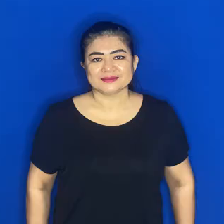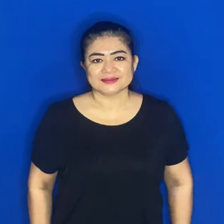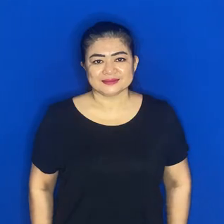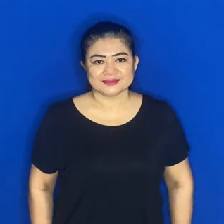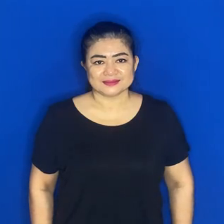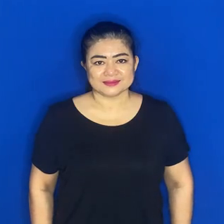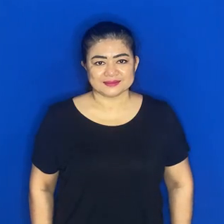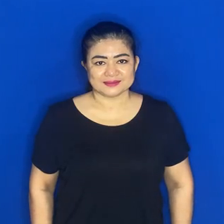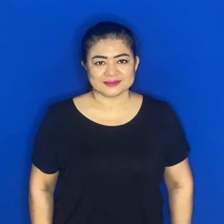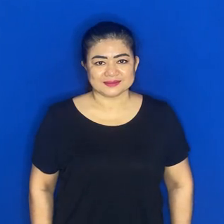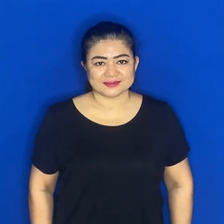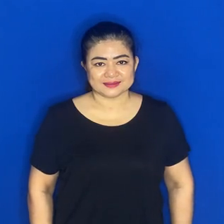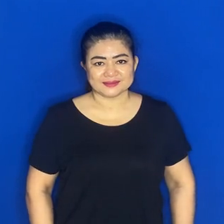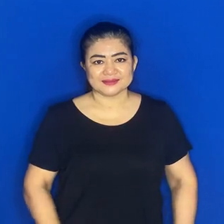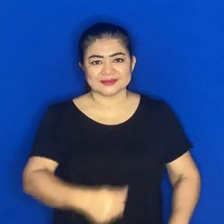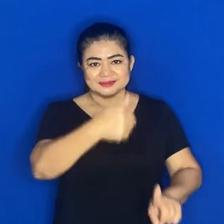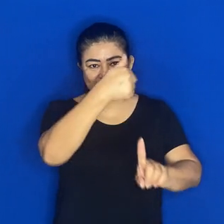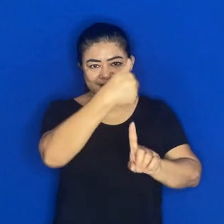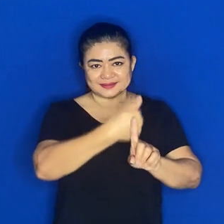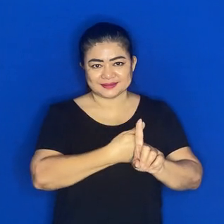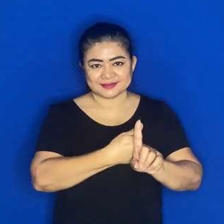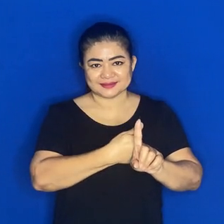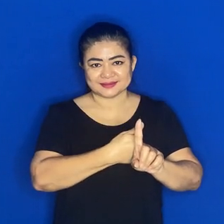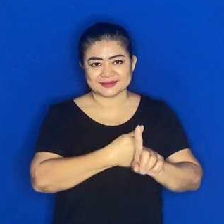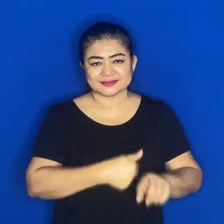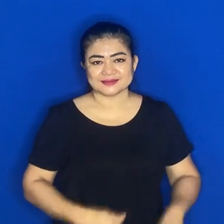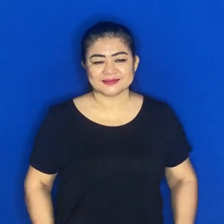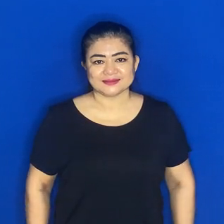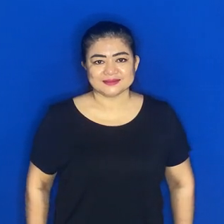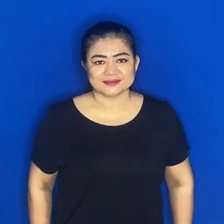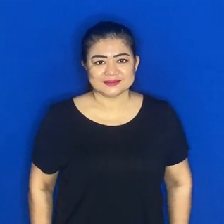april